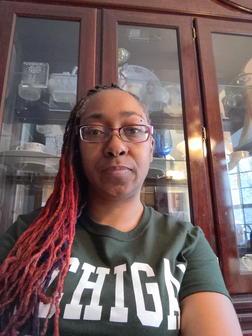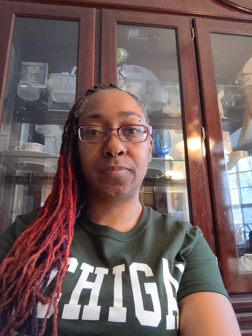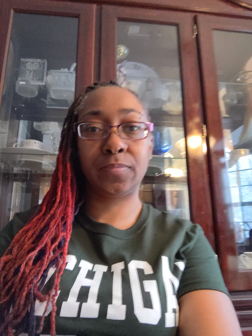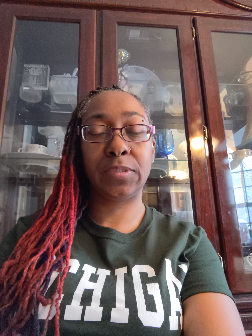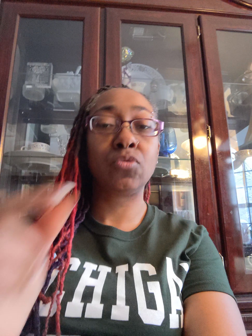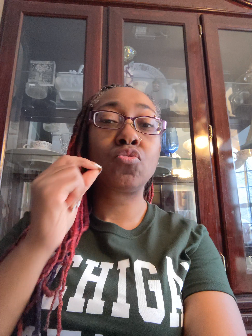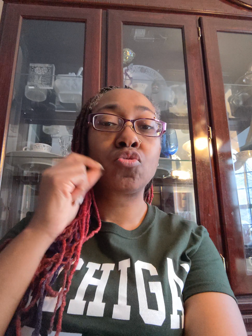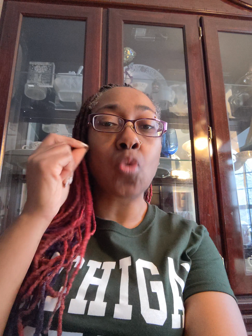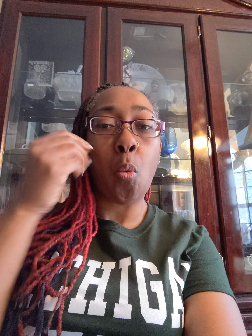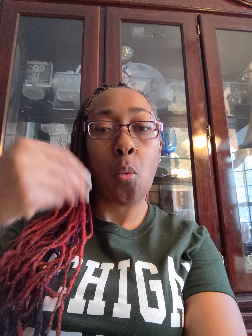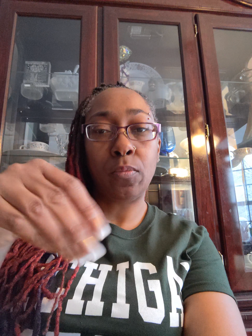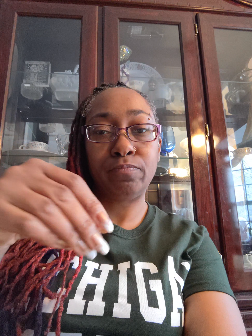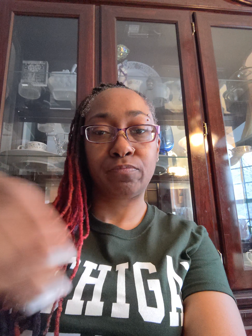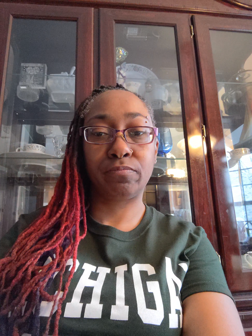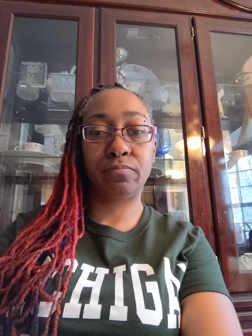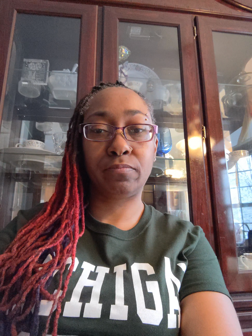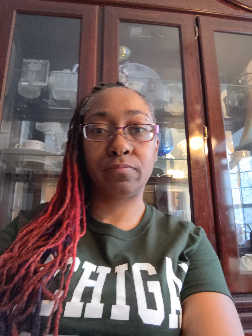store